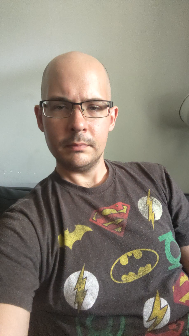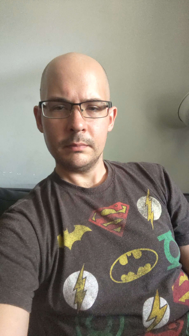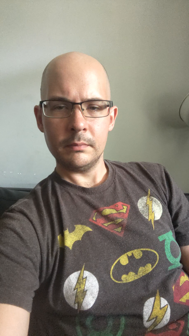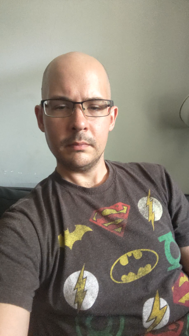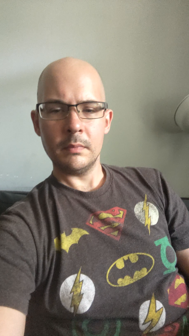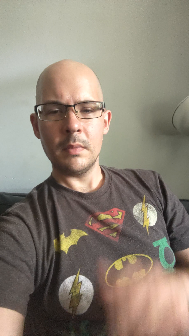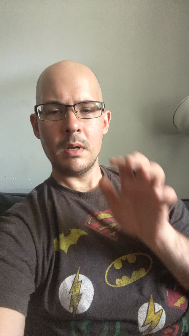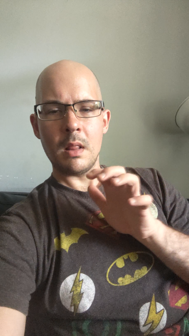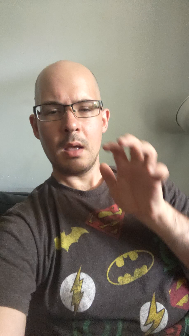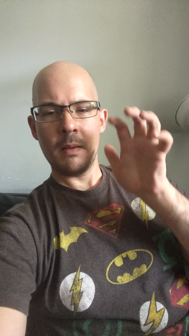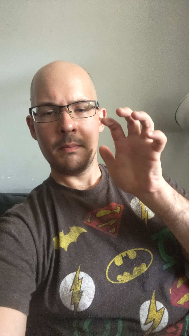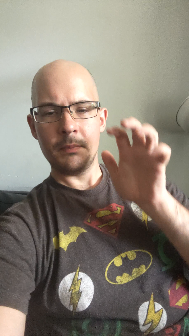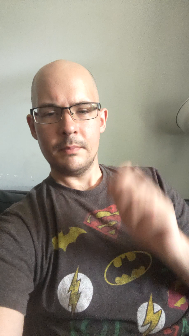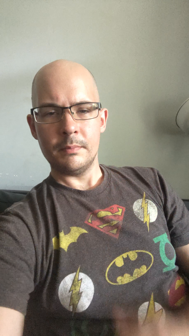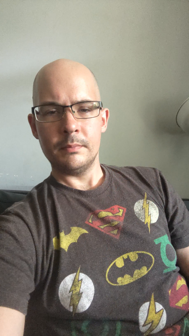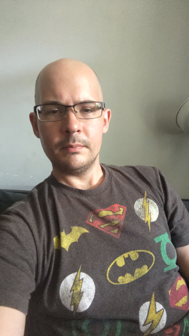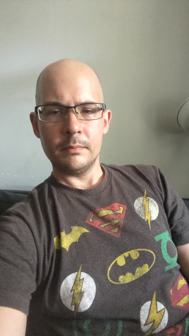climb